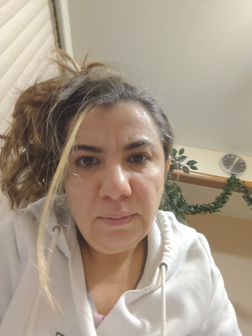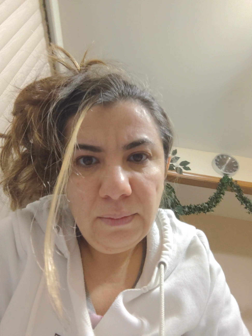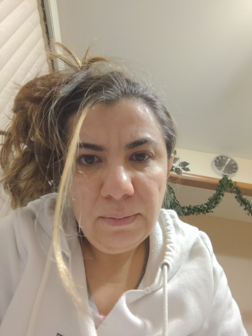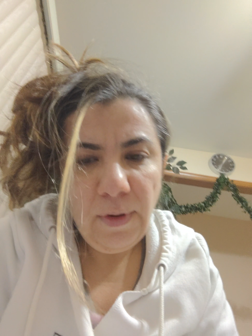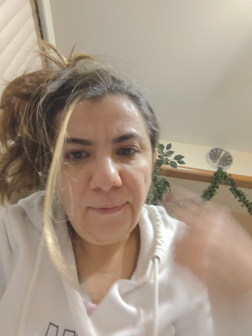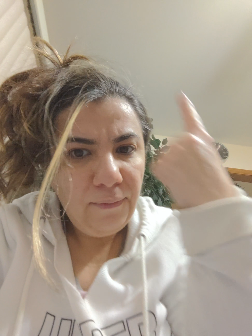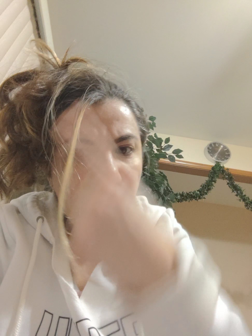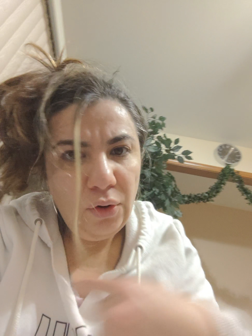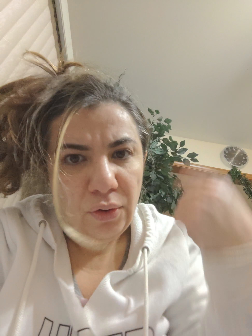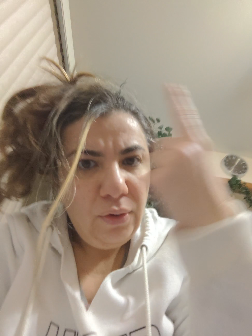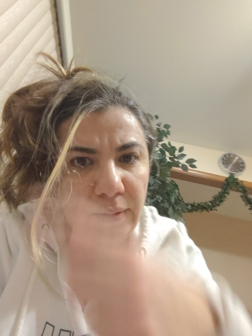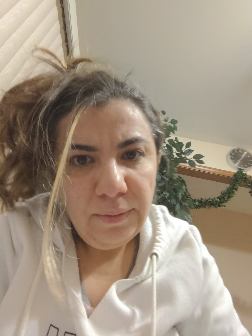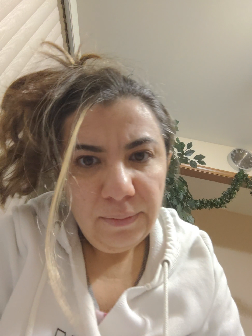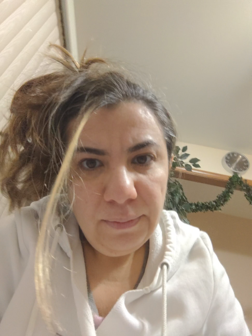face